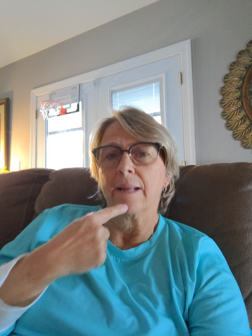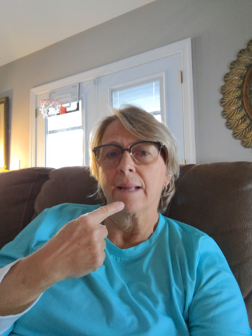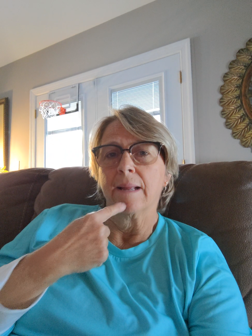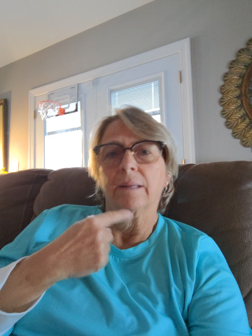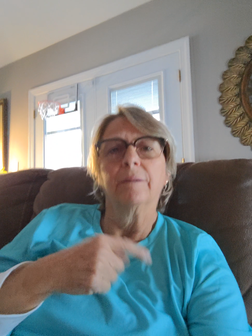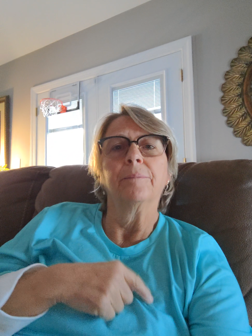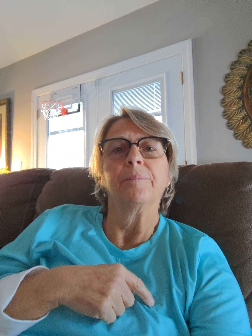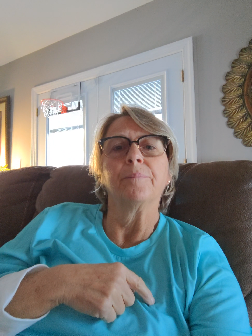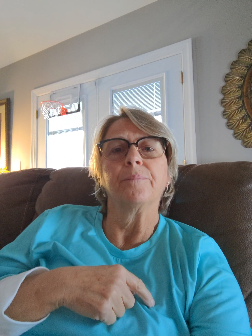say